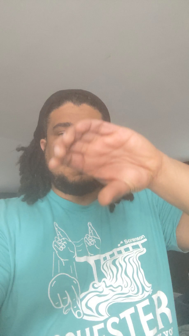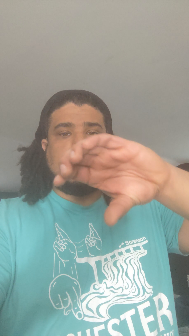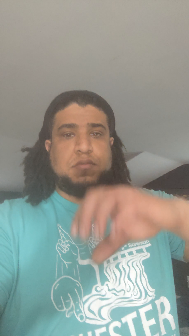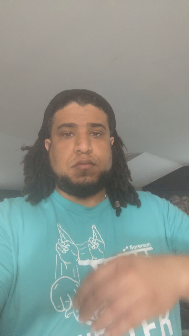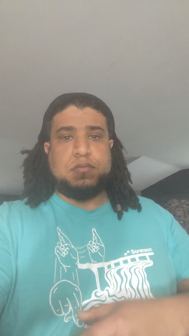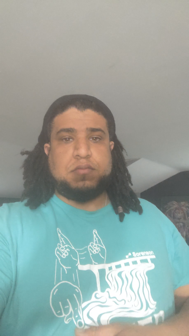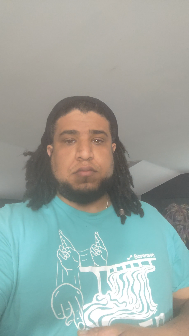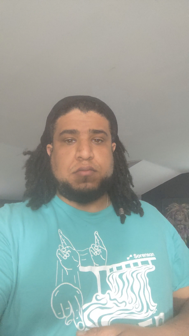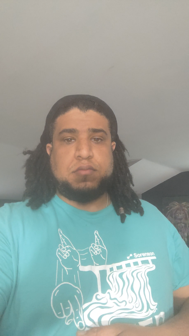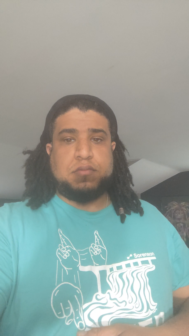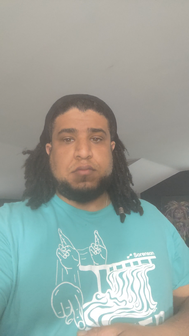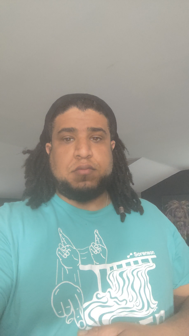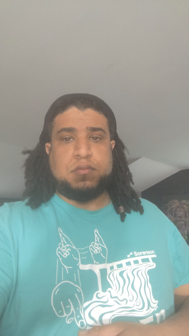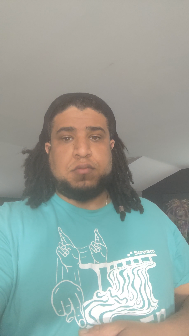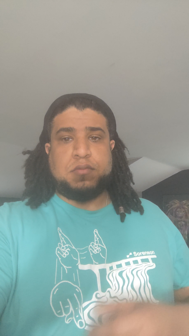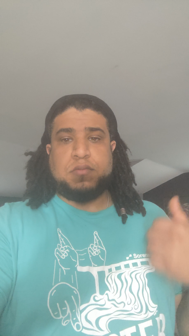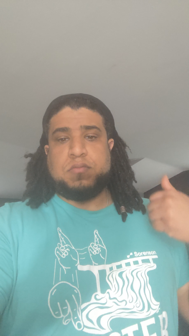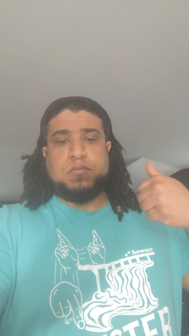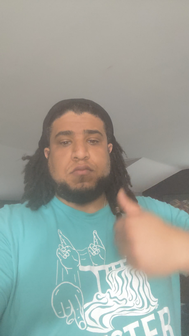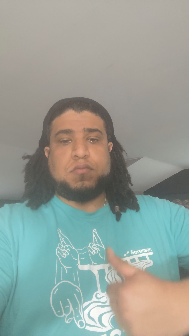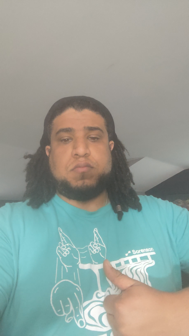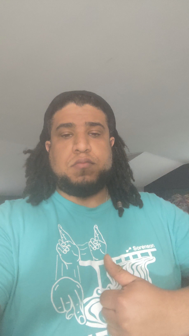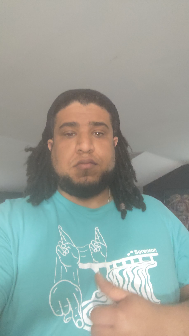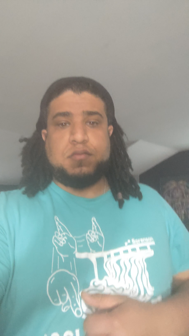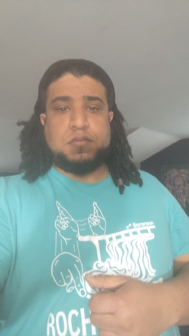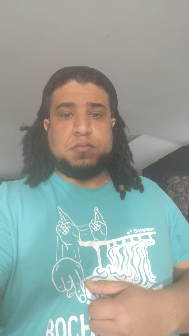coats